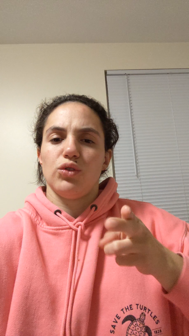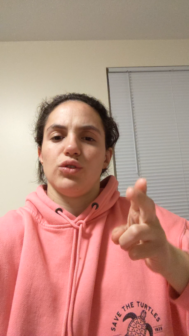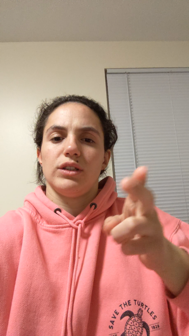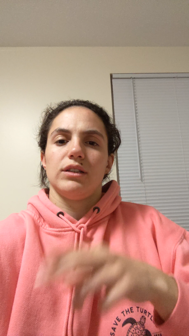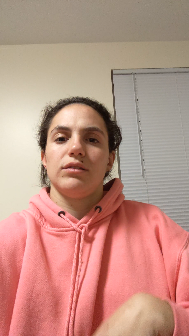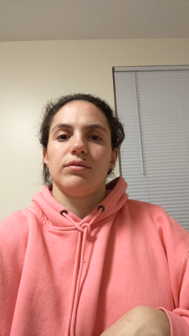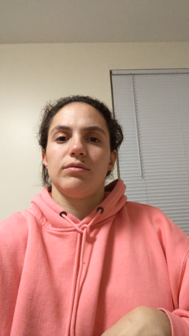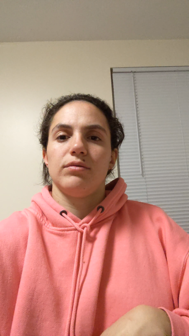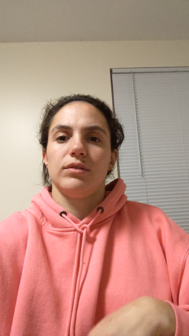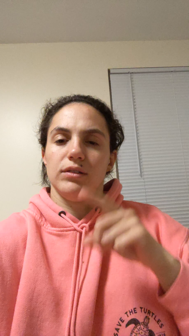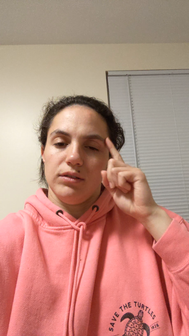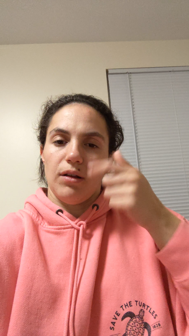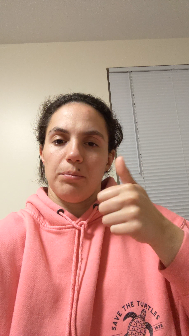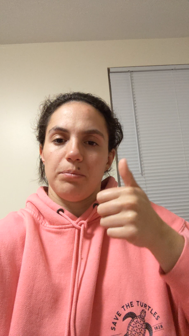dime